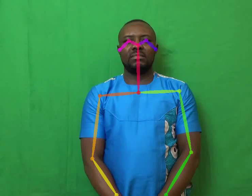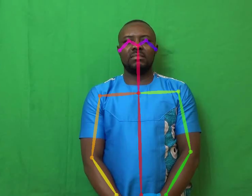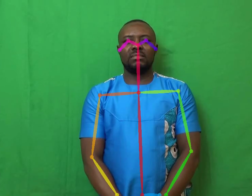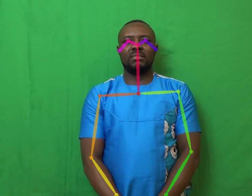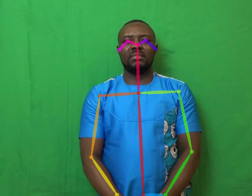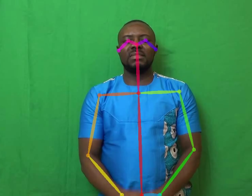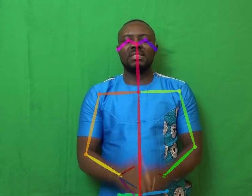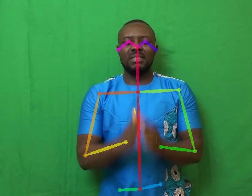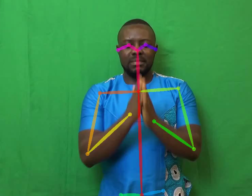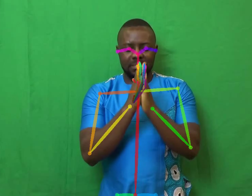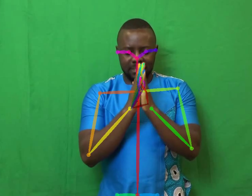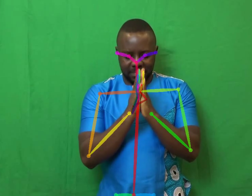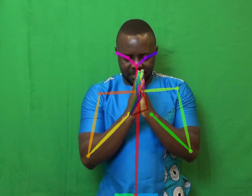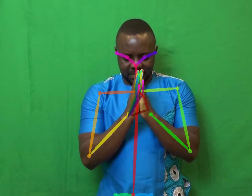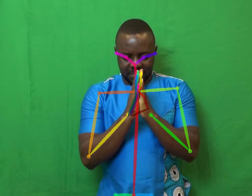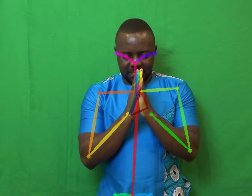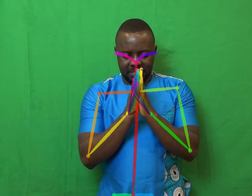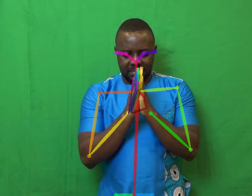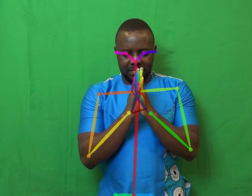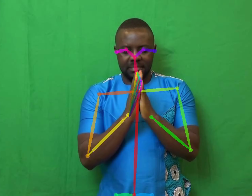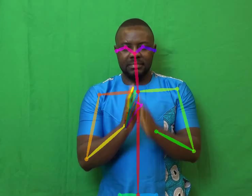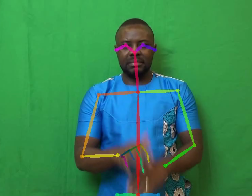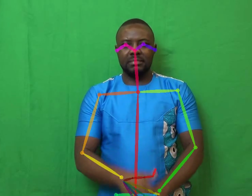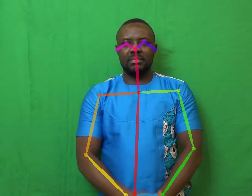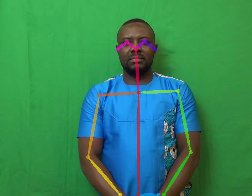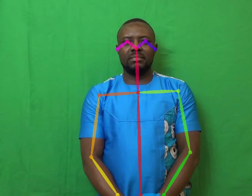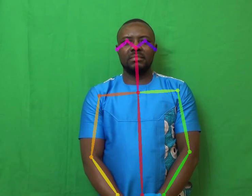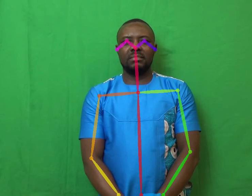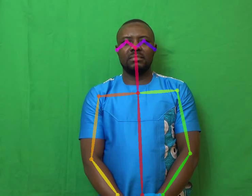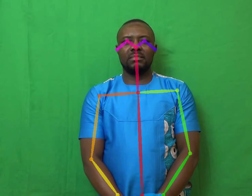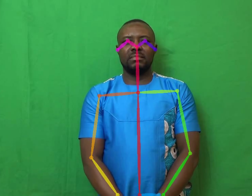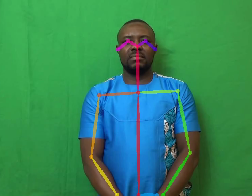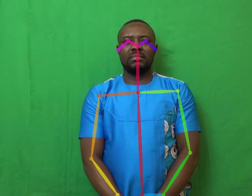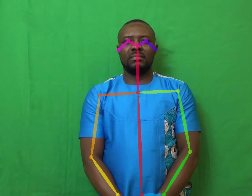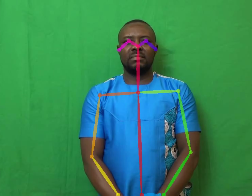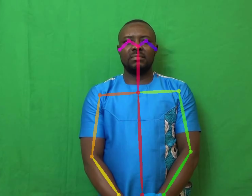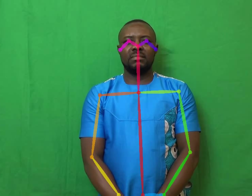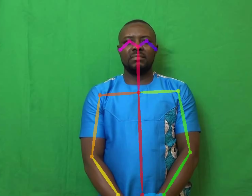pray